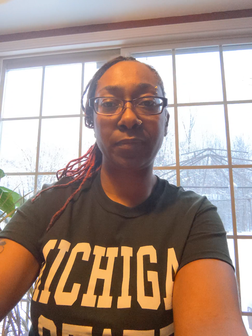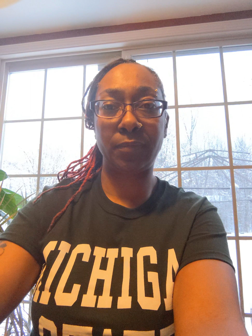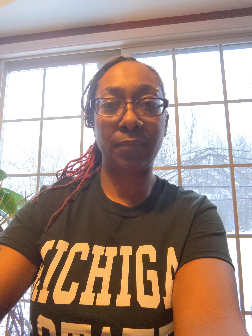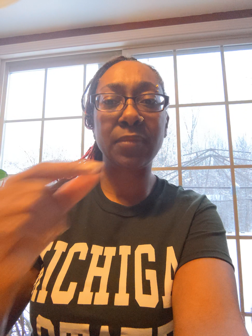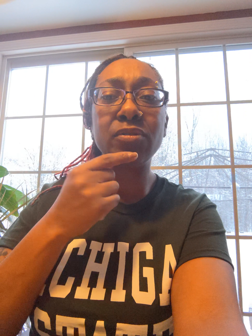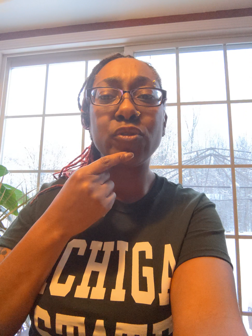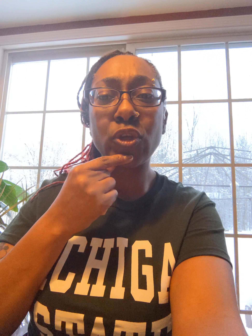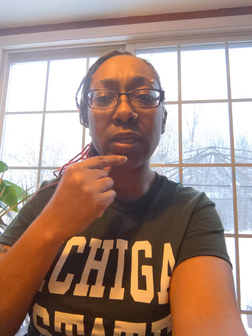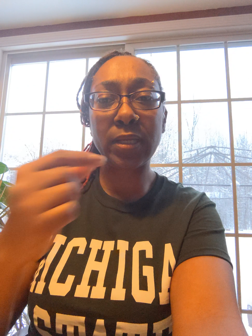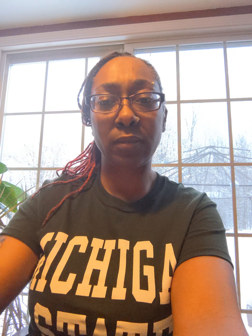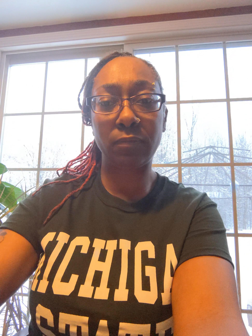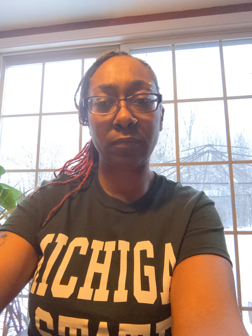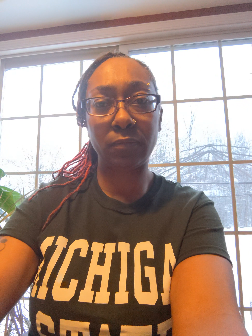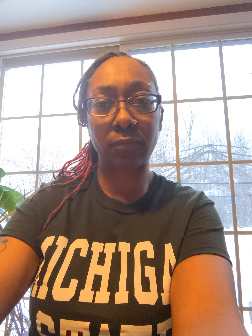chin